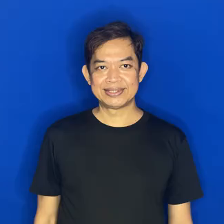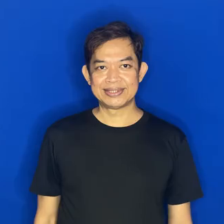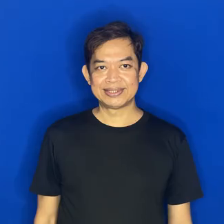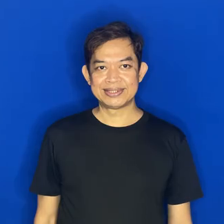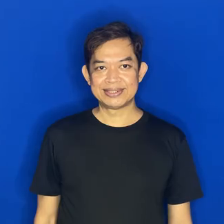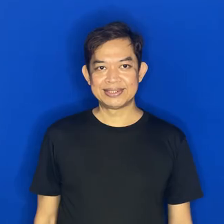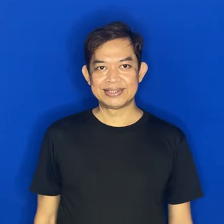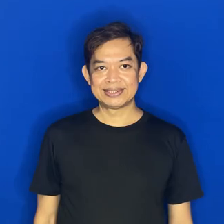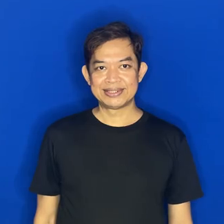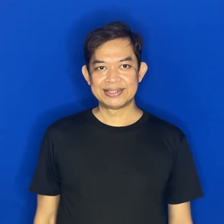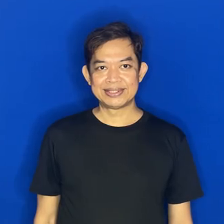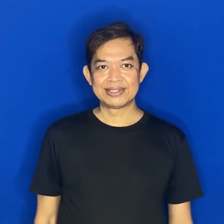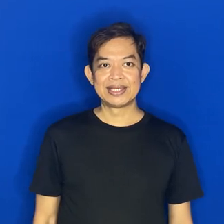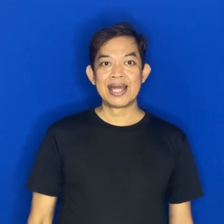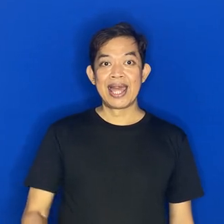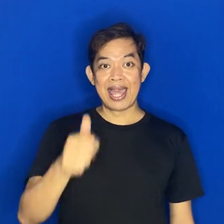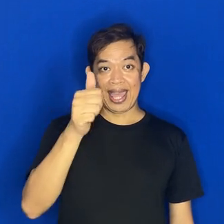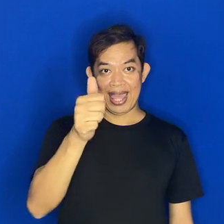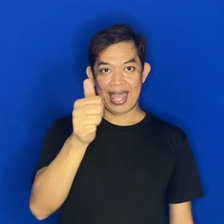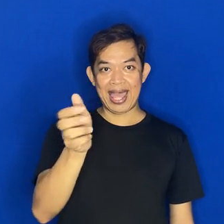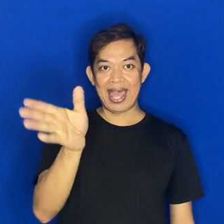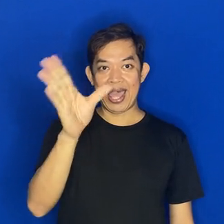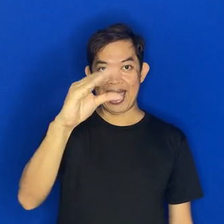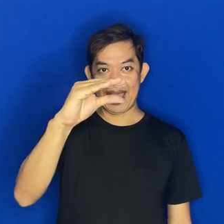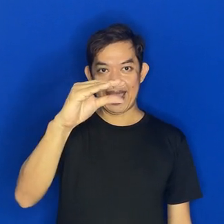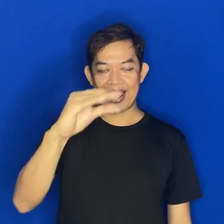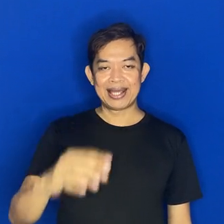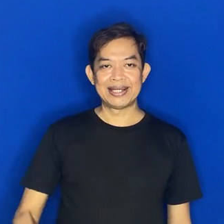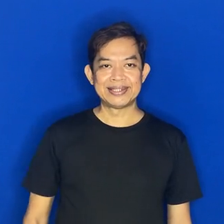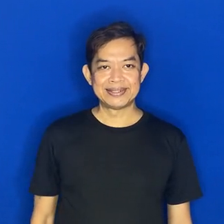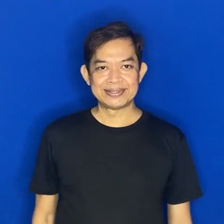good afternoon